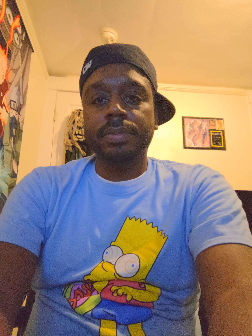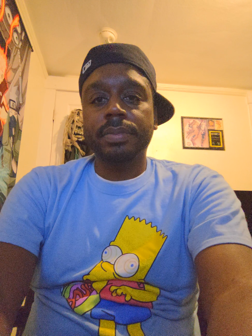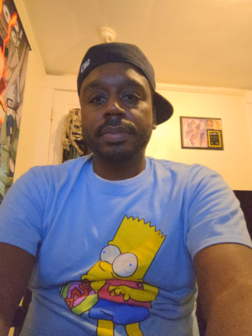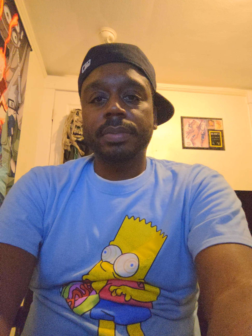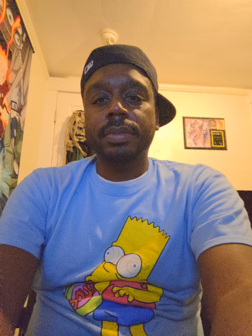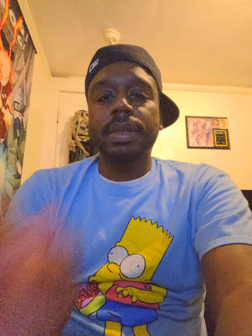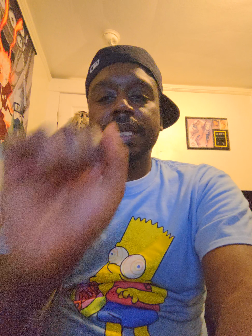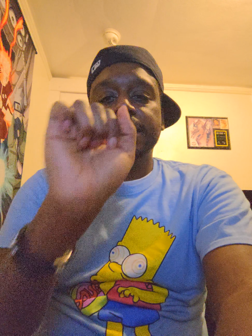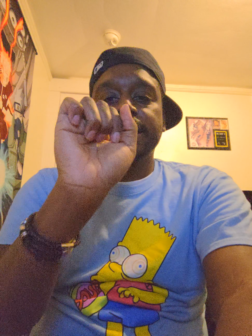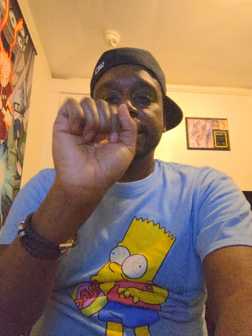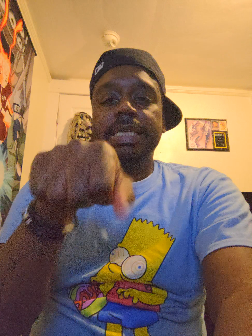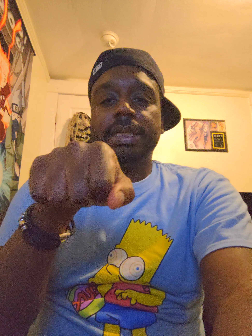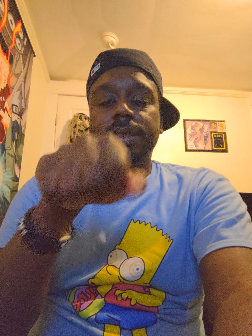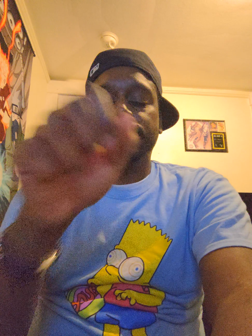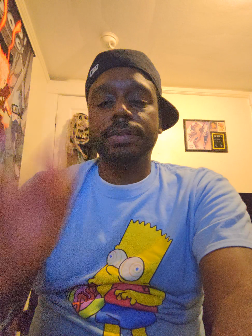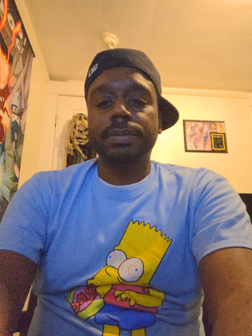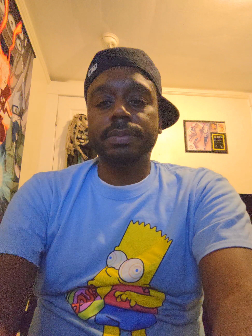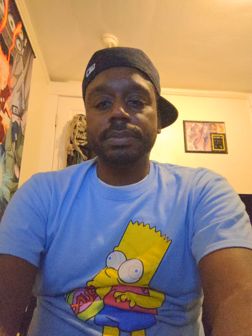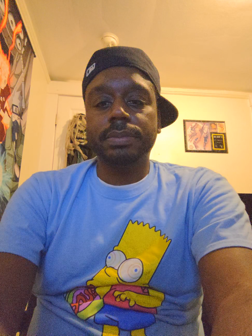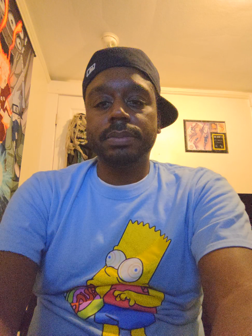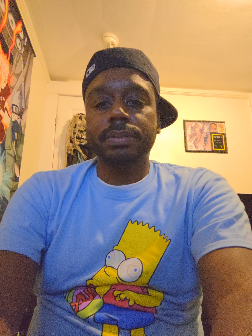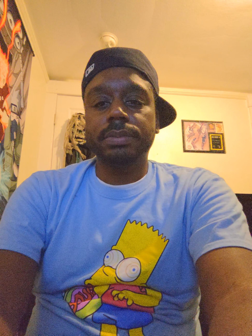yes